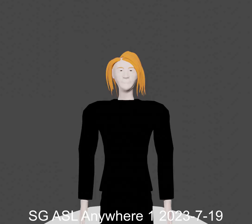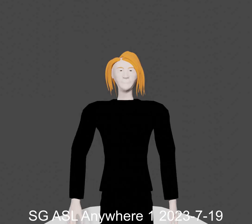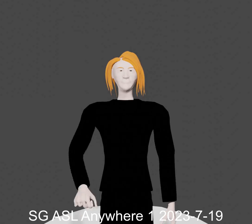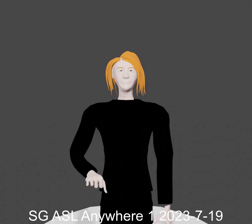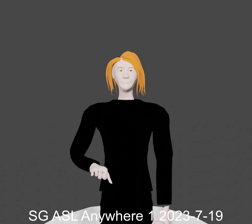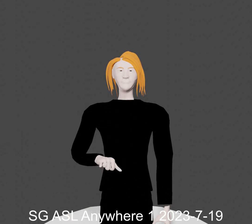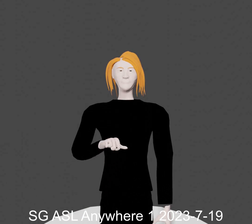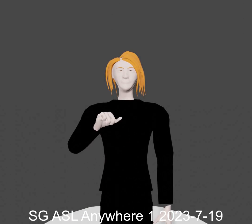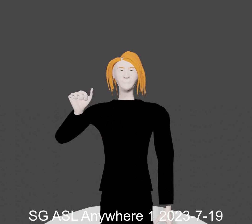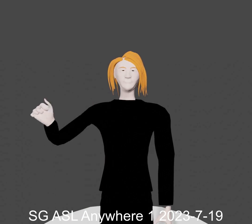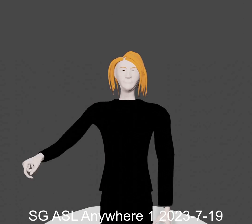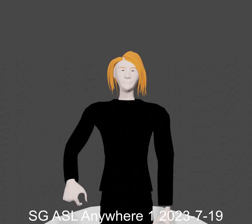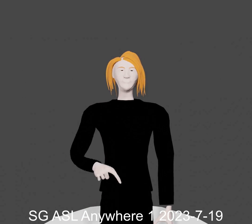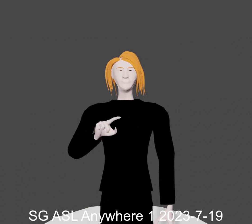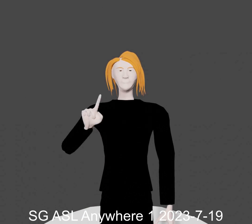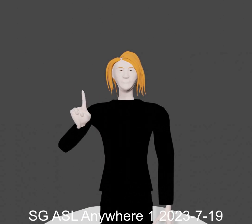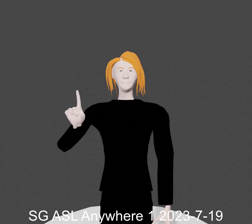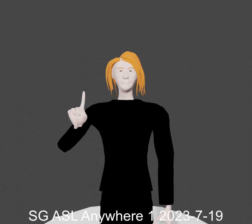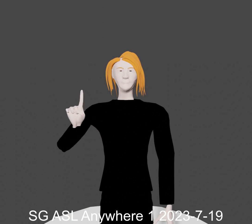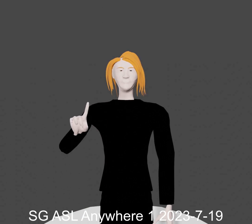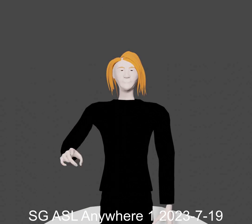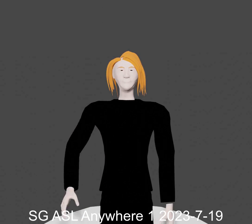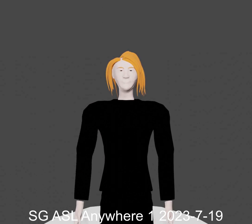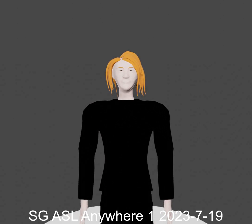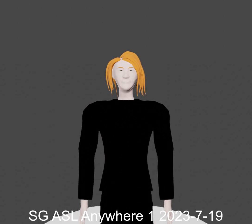Anywhere